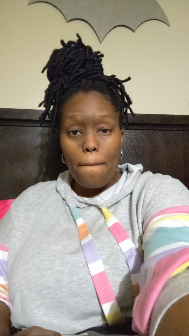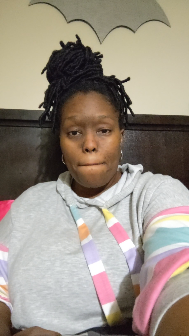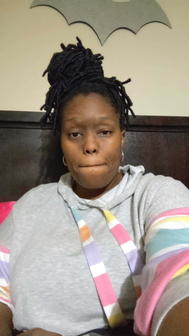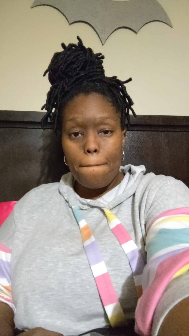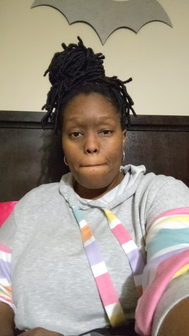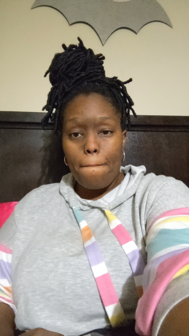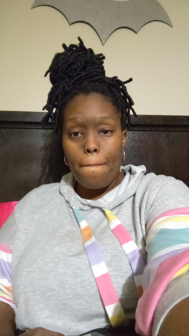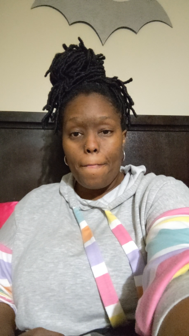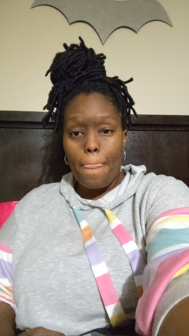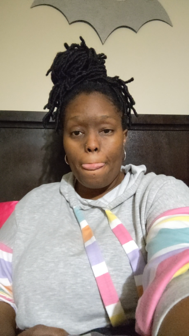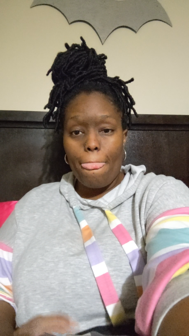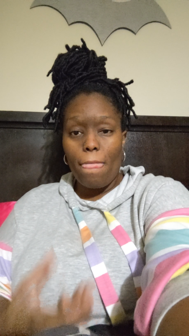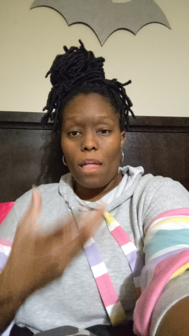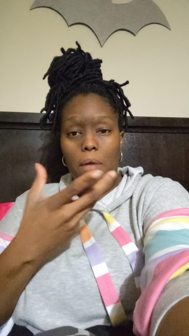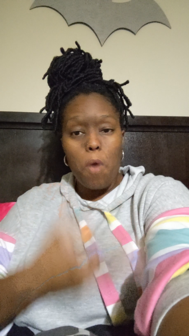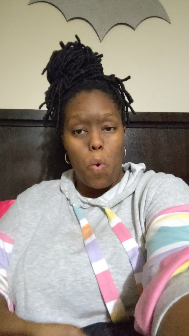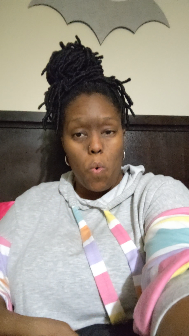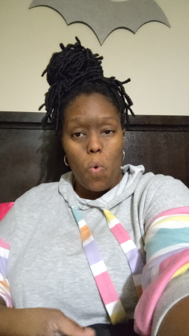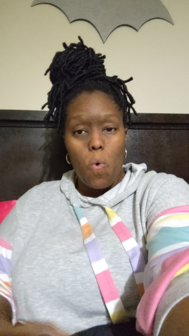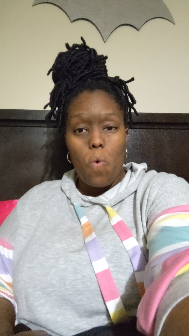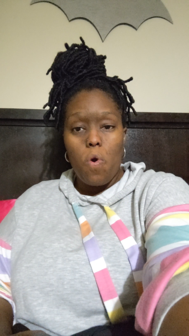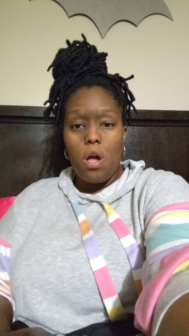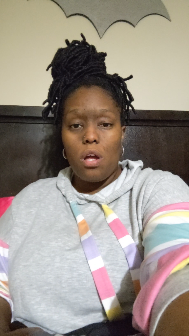poor